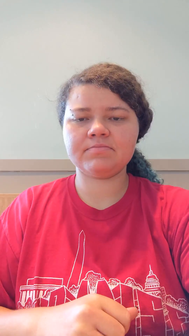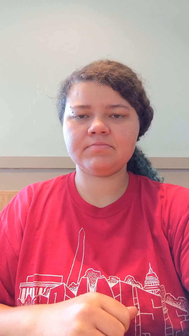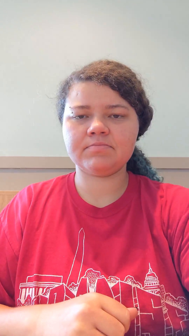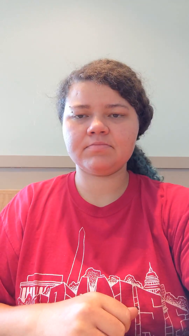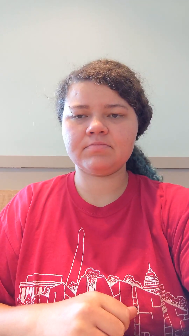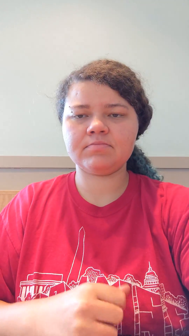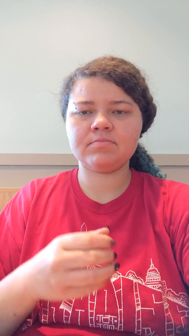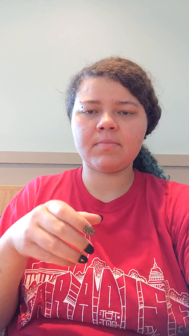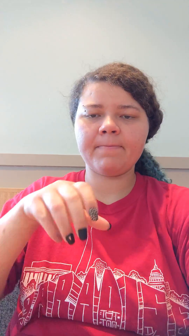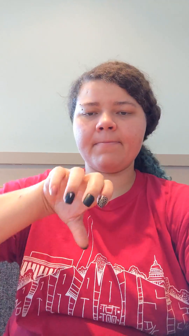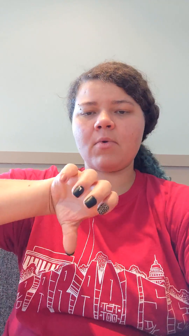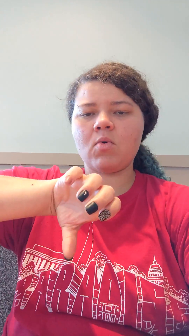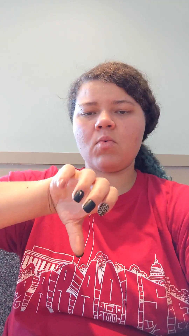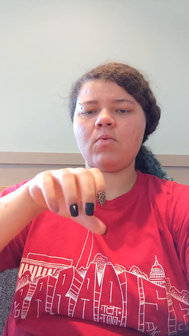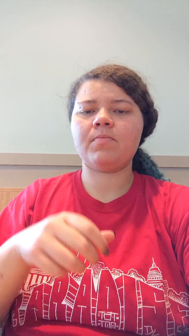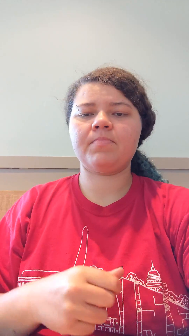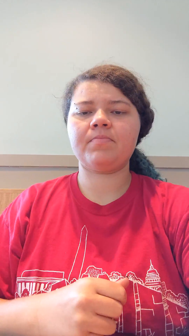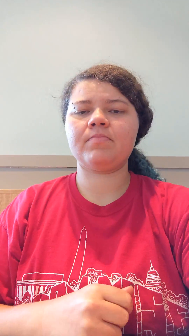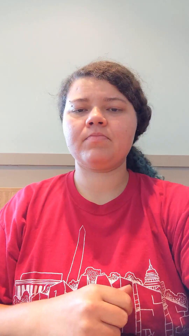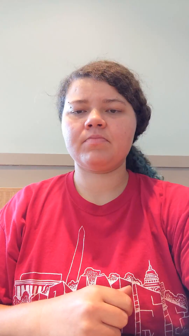pour